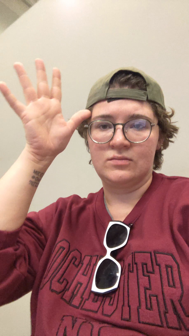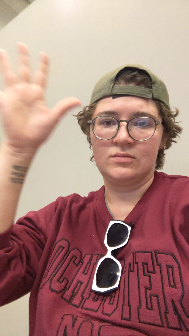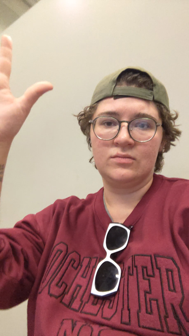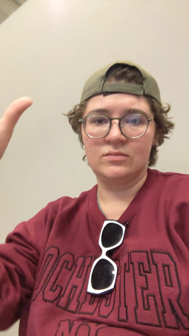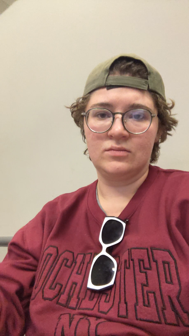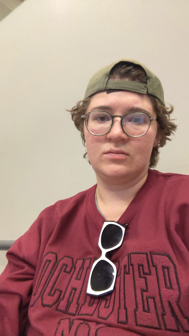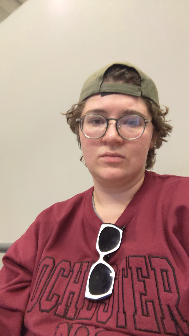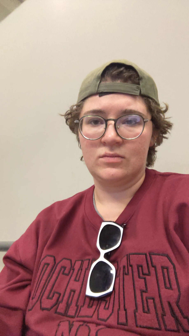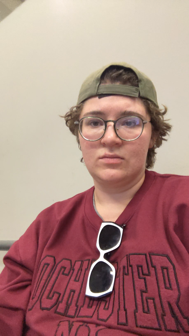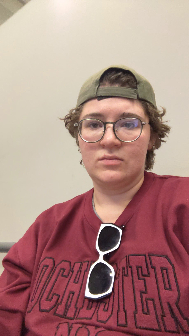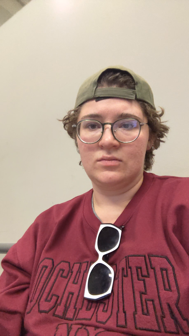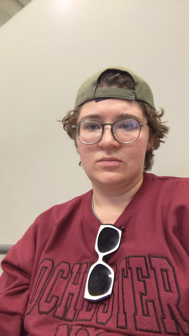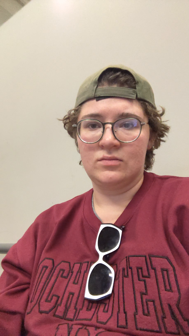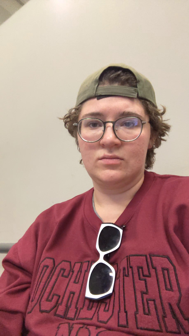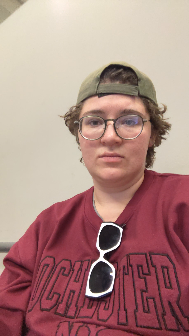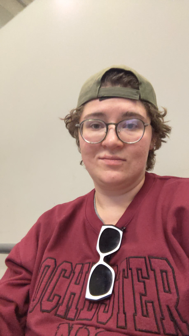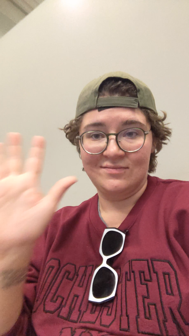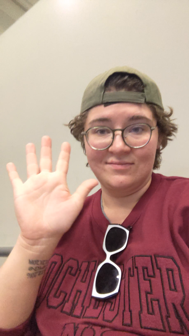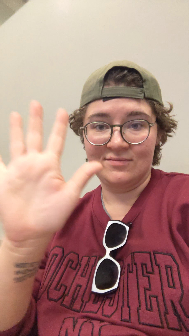give me five